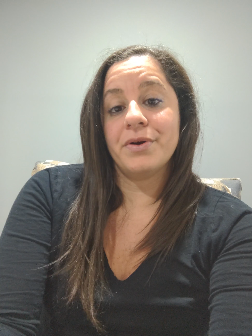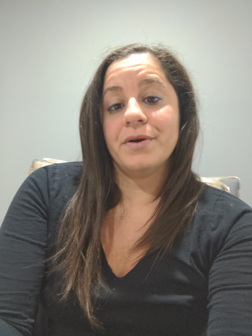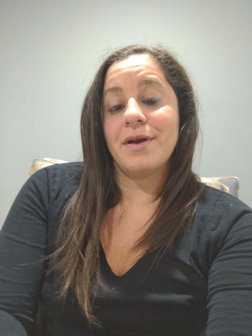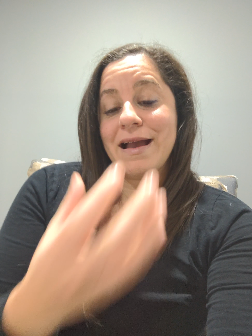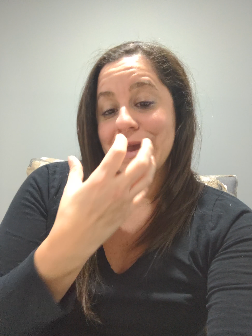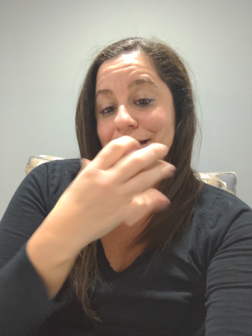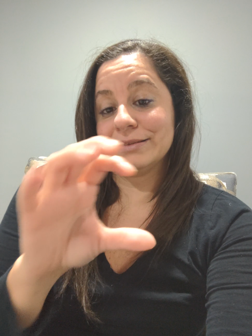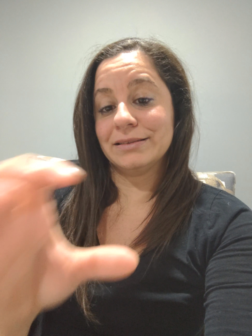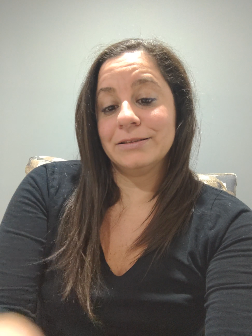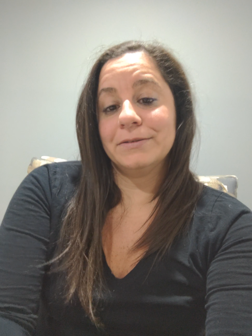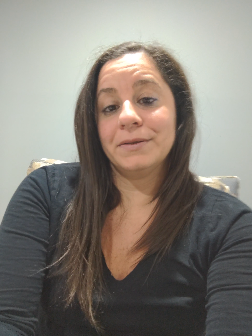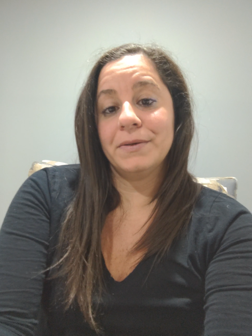hot